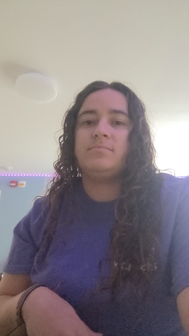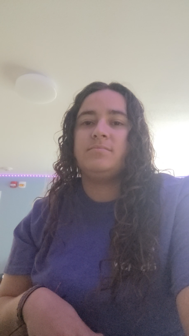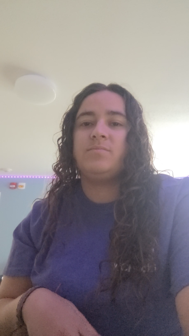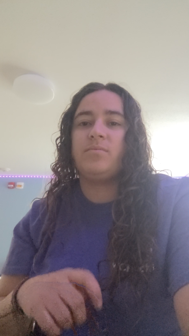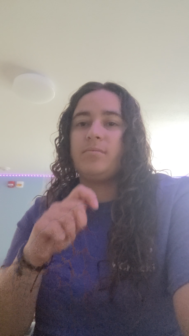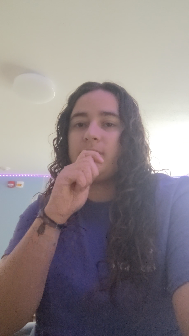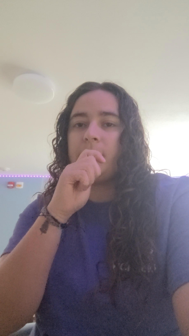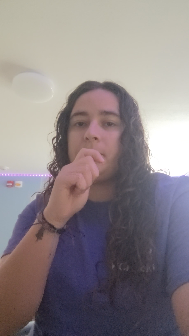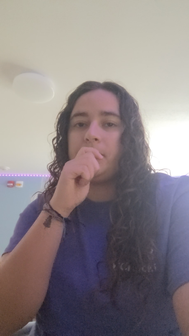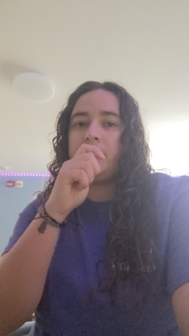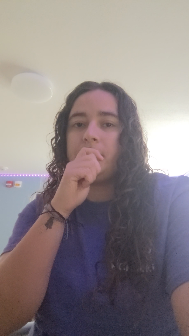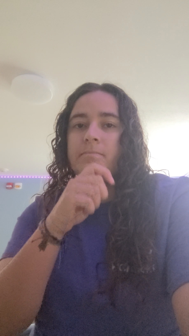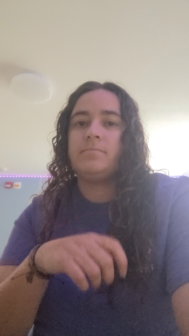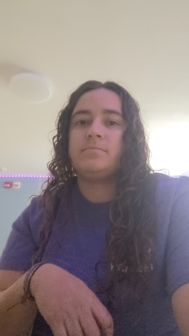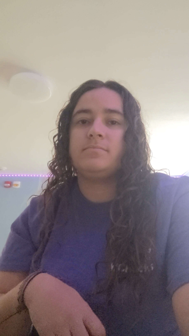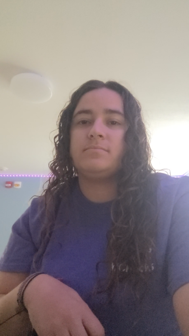popsicle